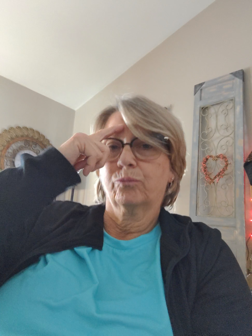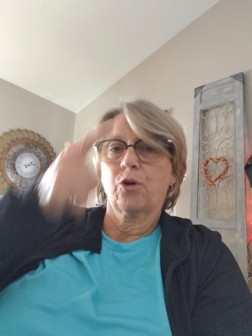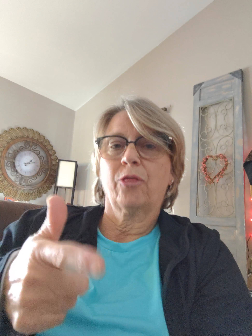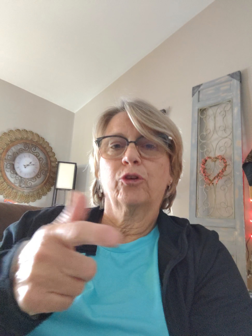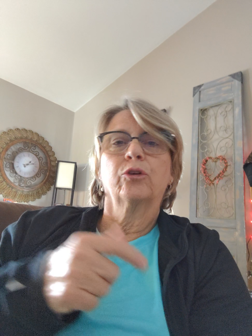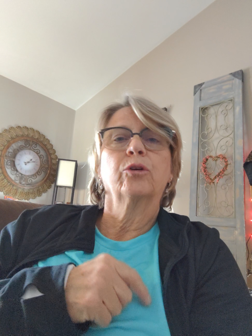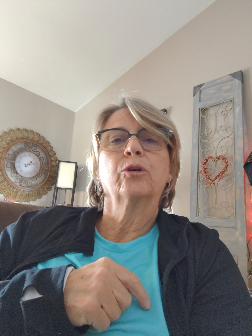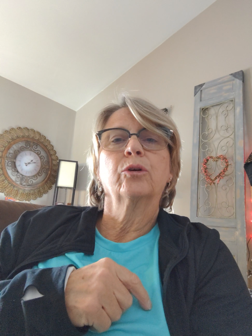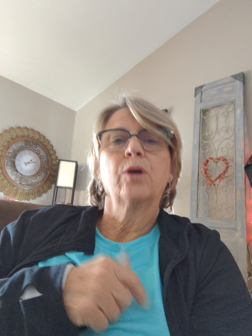brother